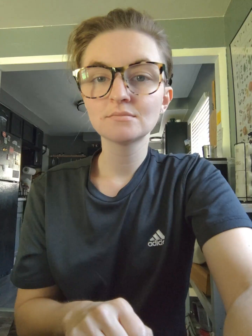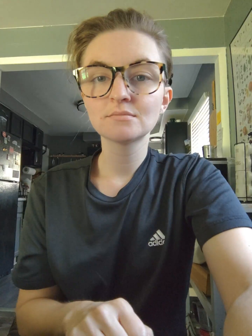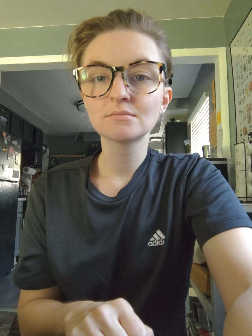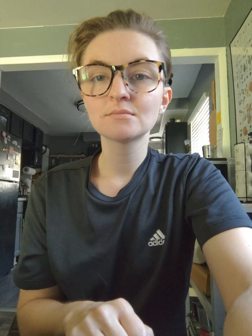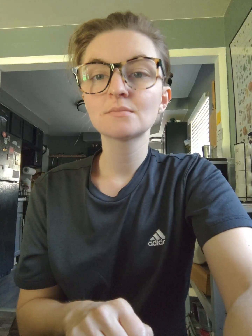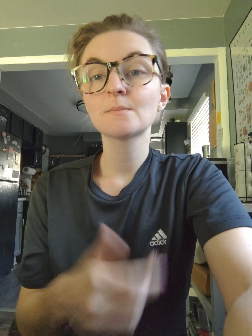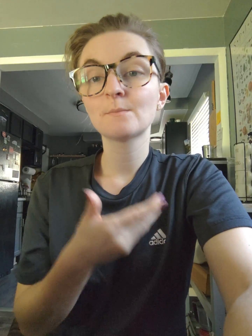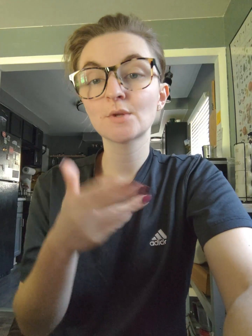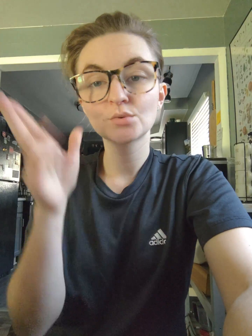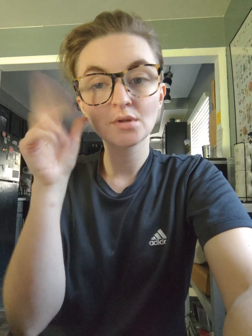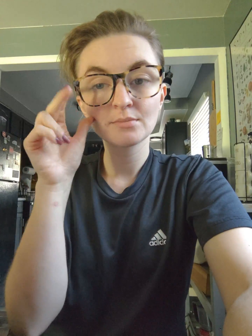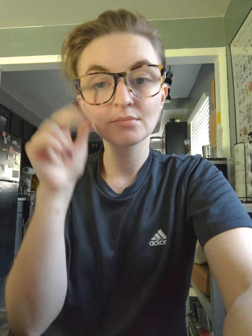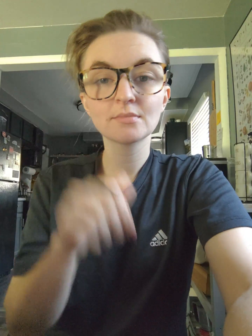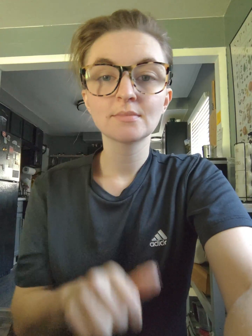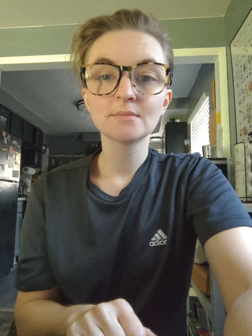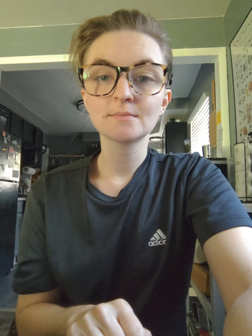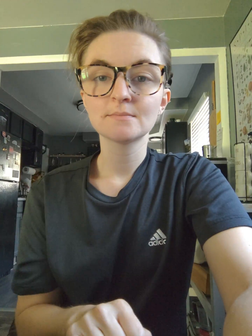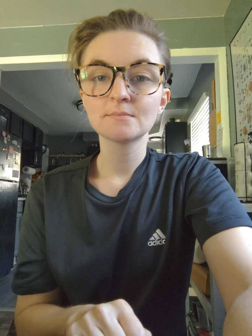pony